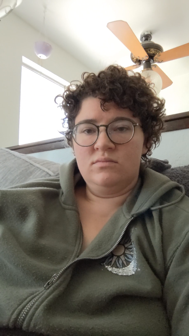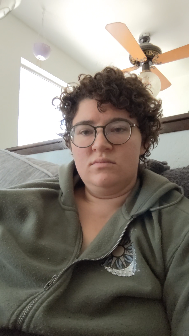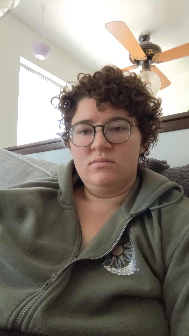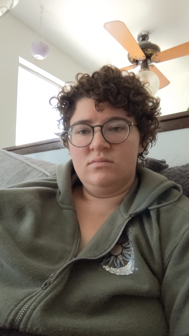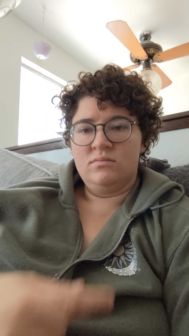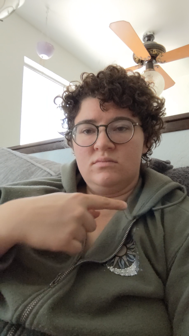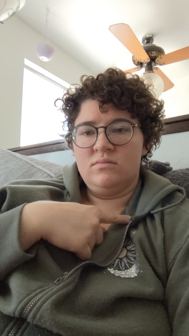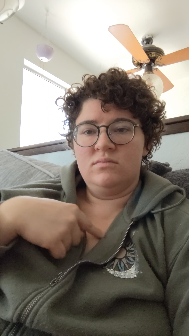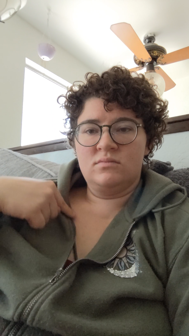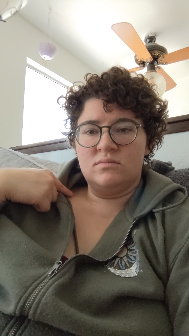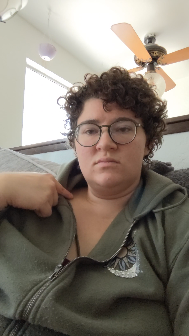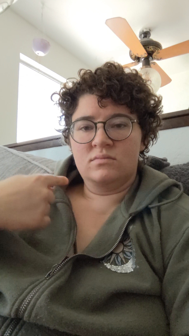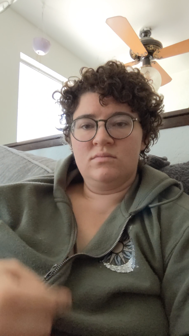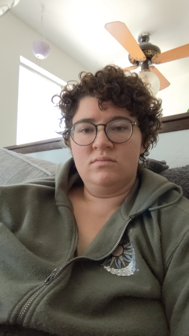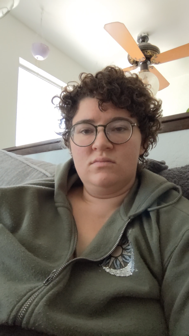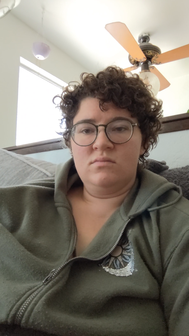necklace